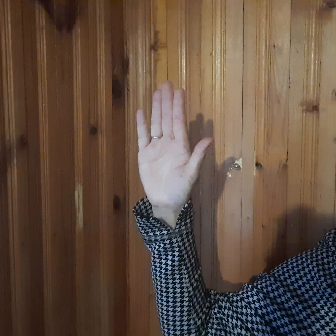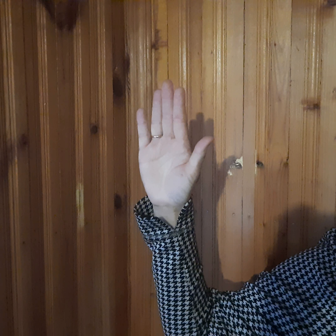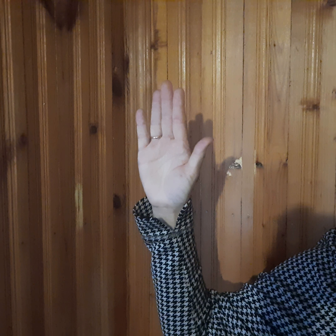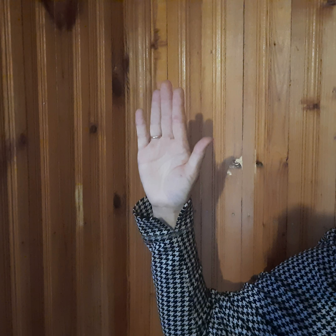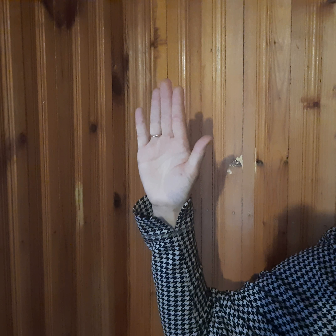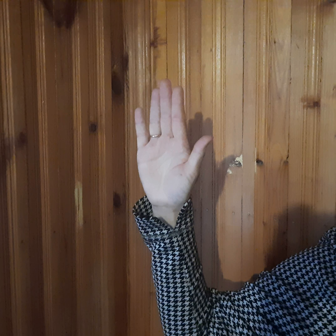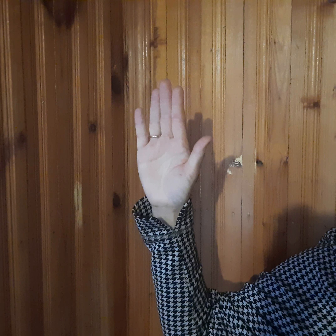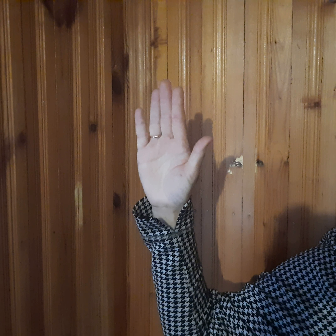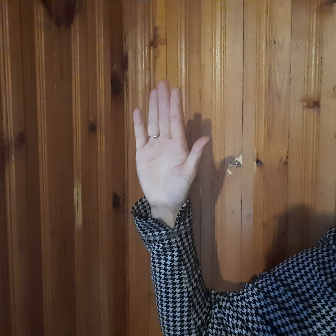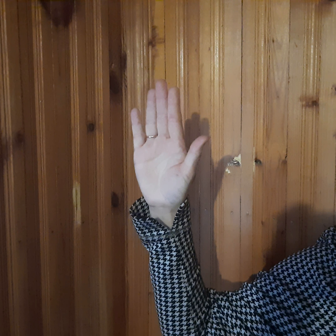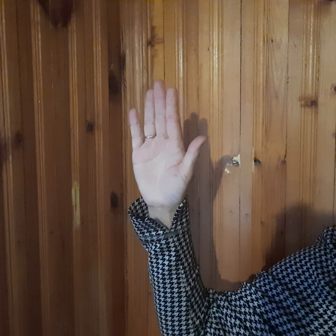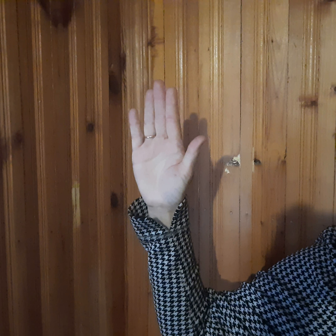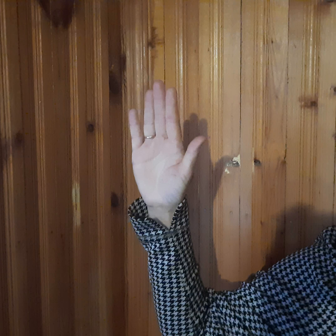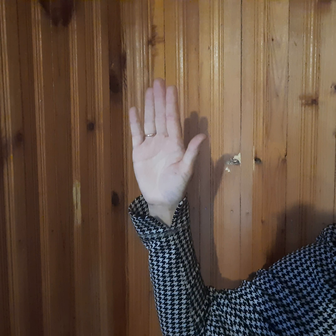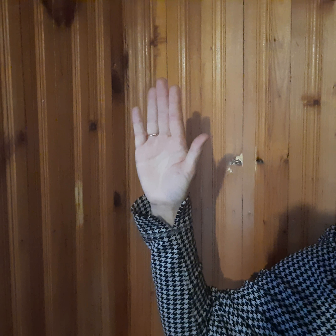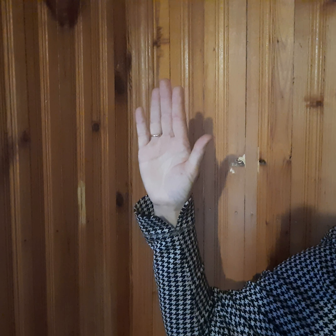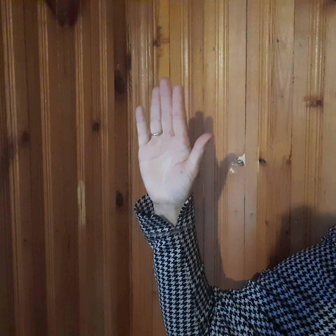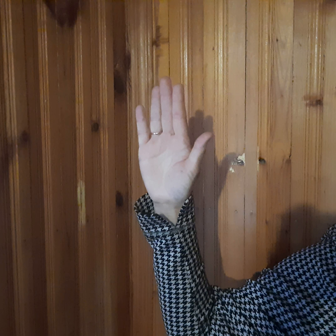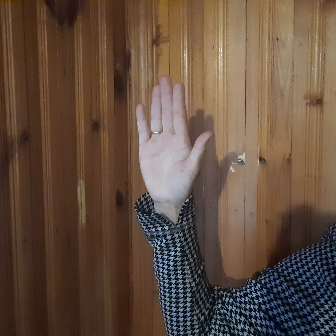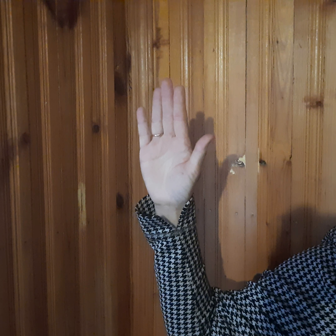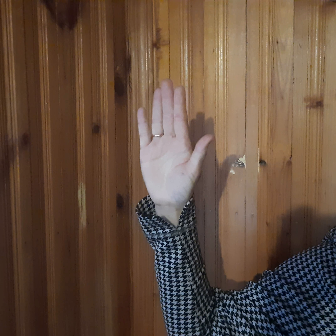В